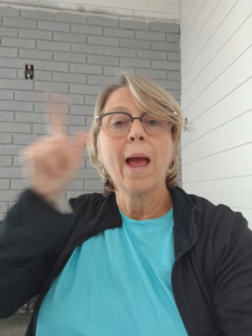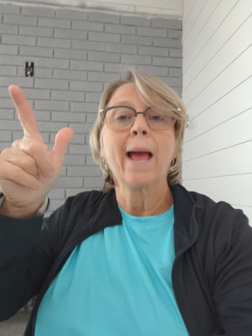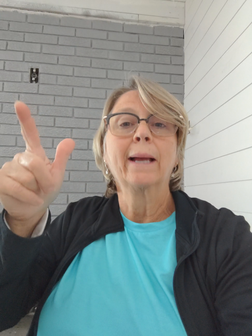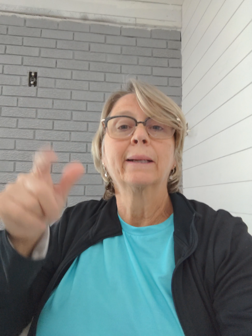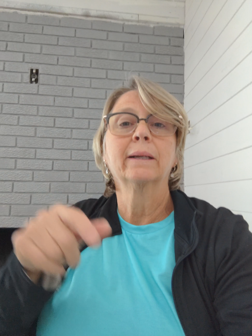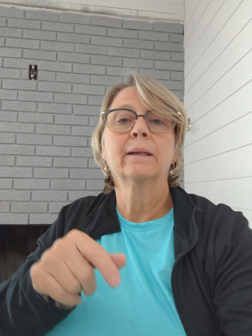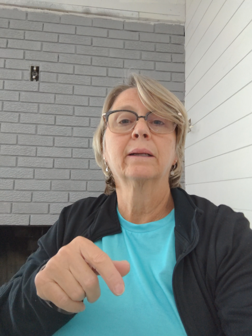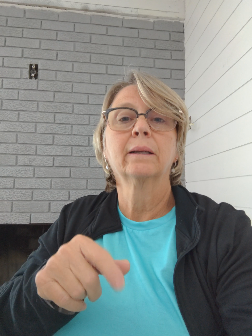wake